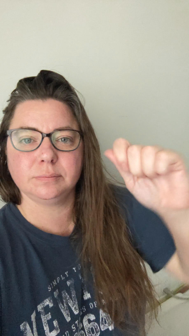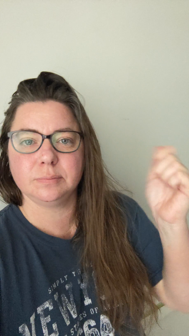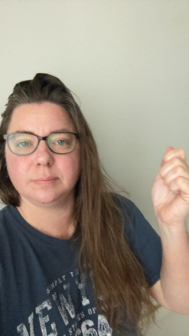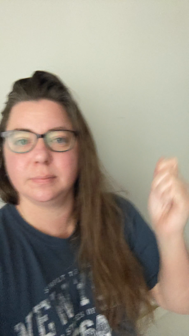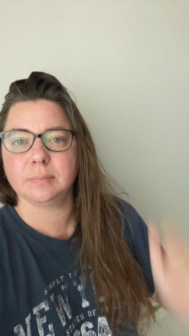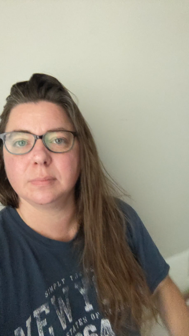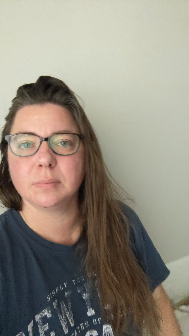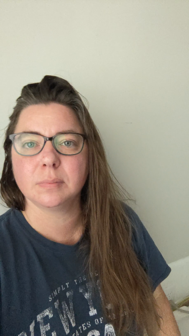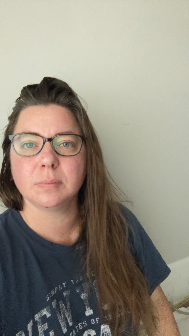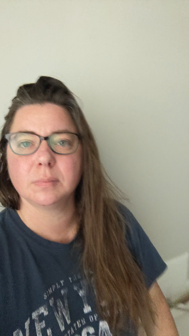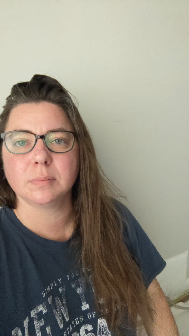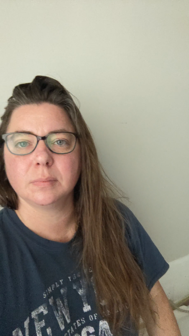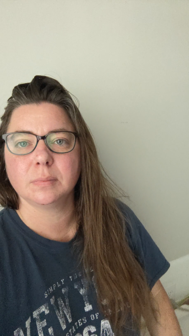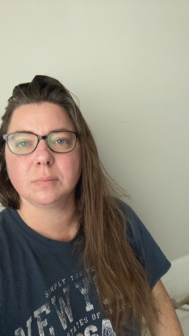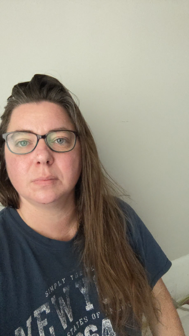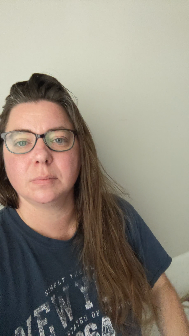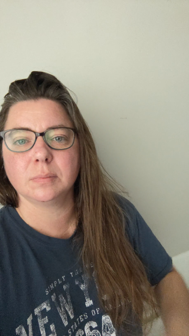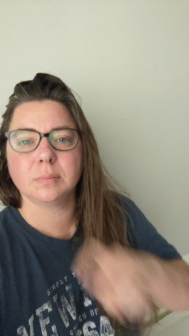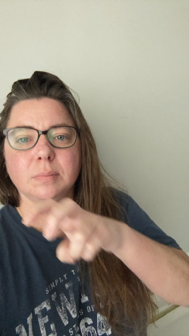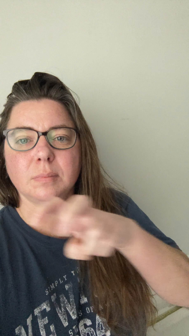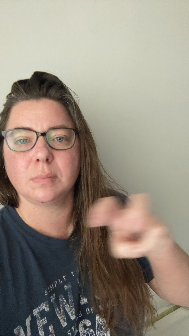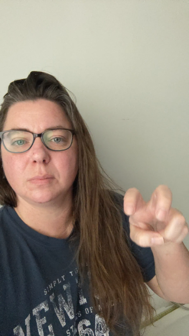couch